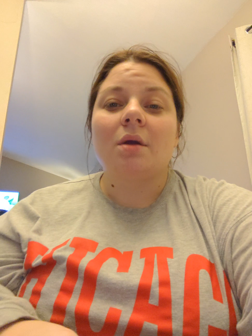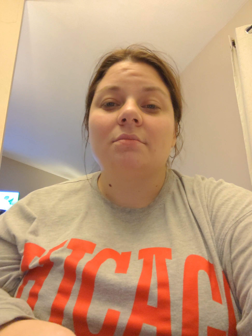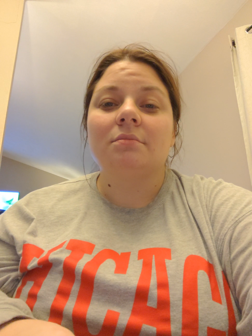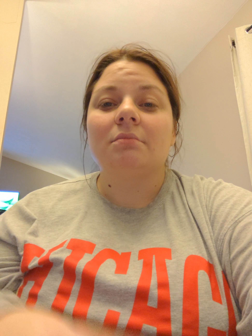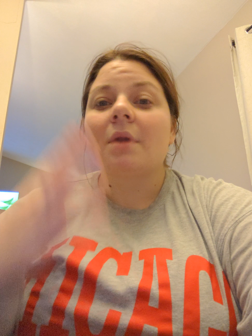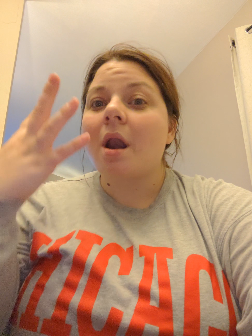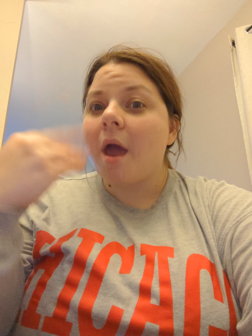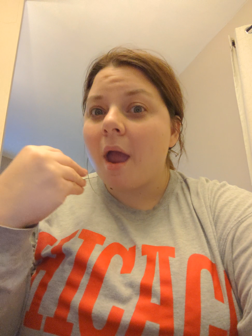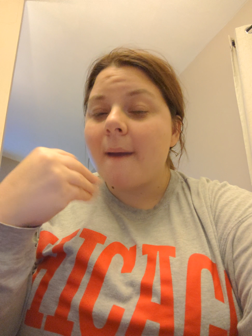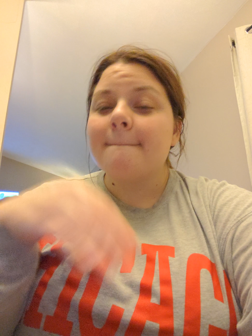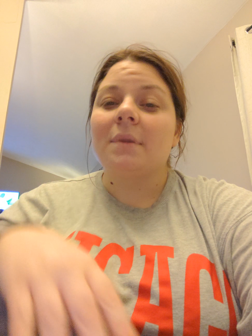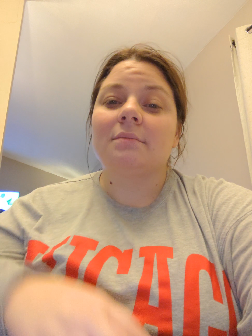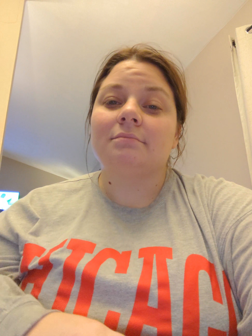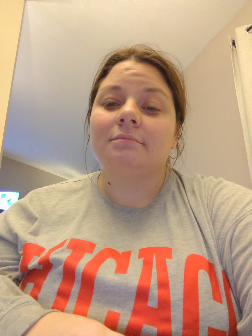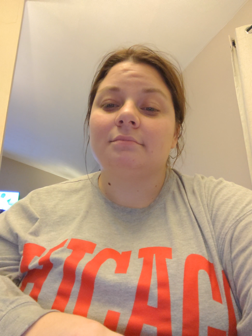nap